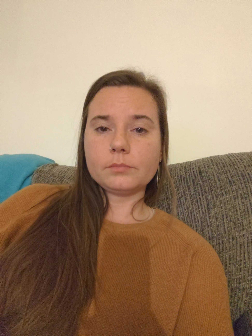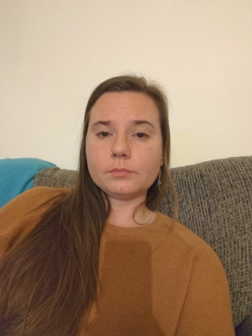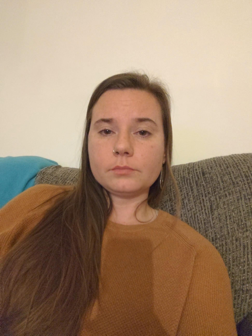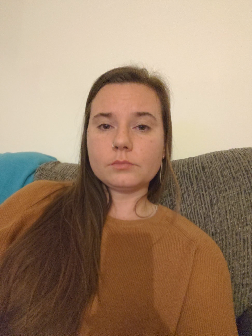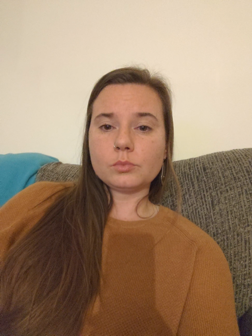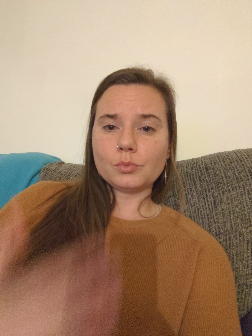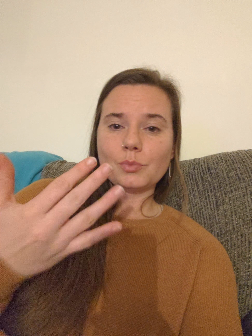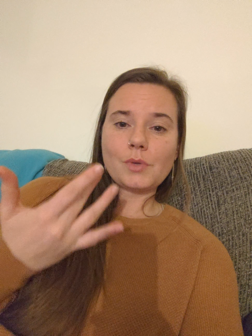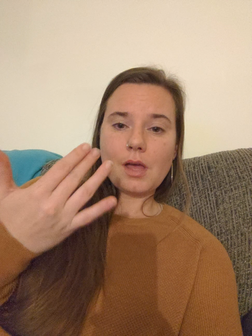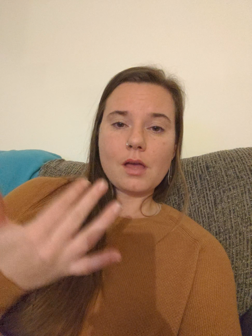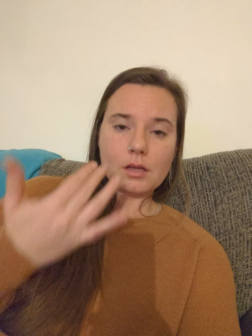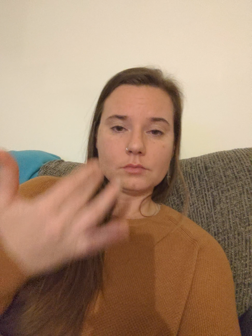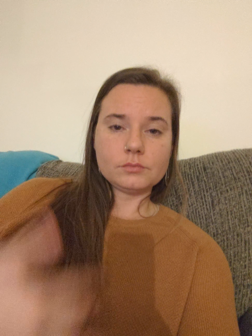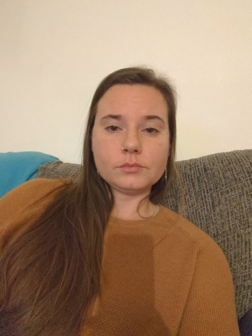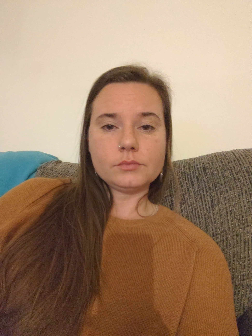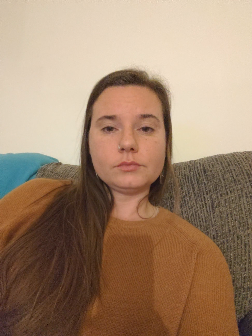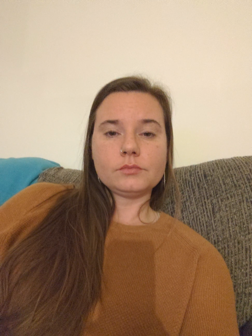wait